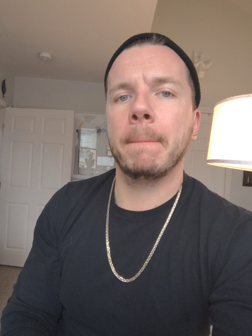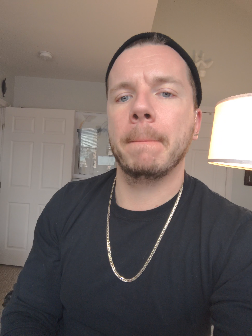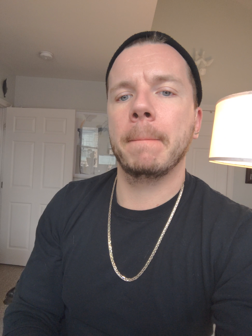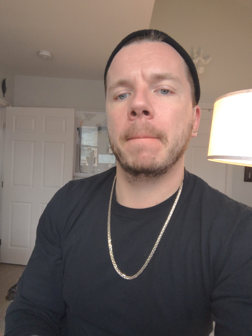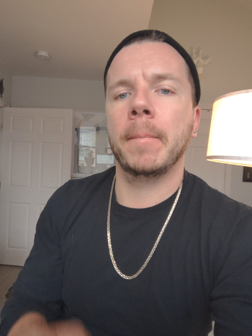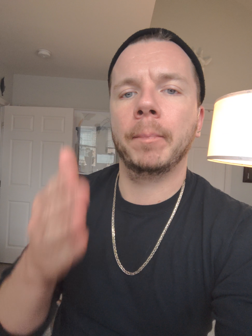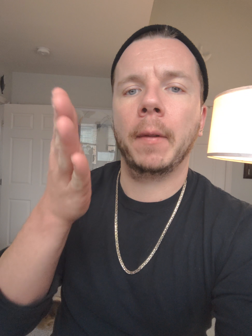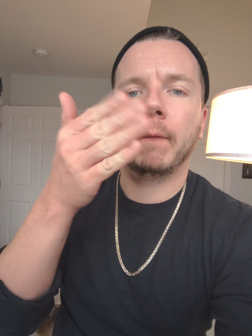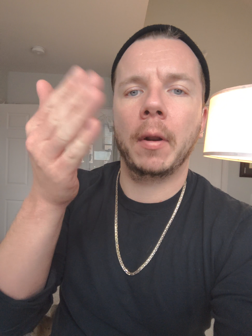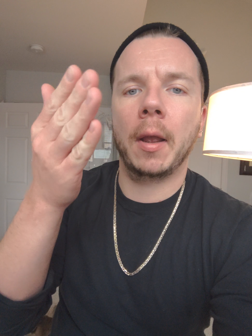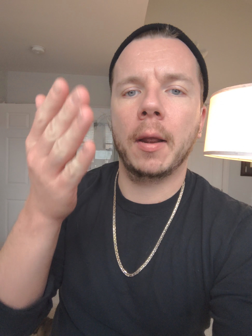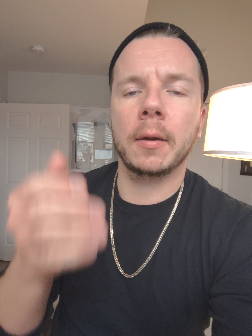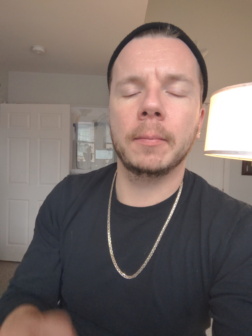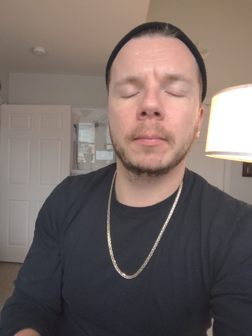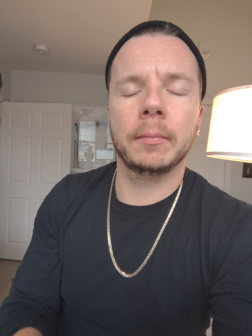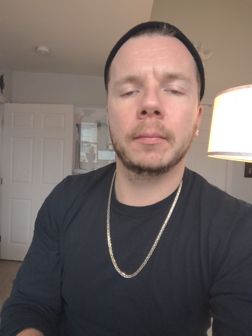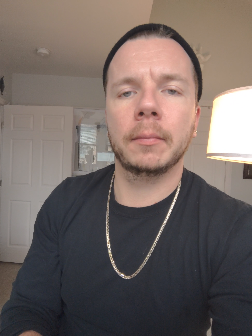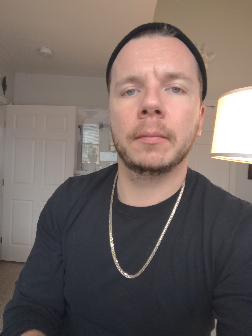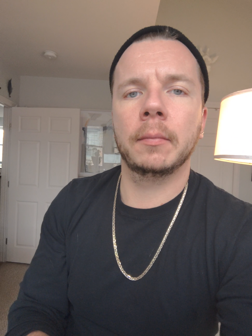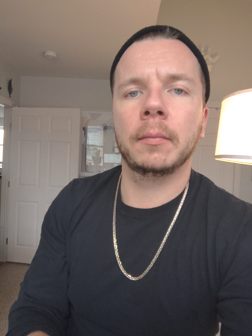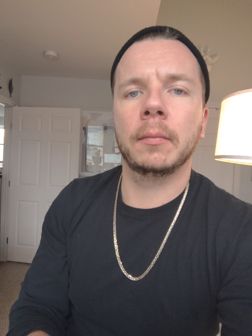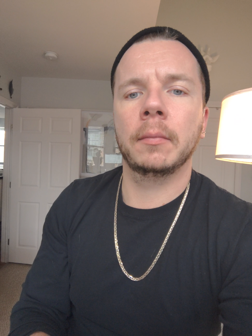flag